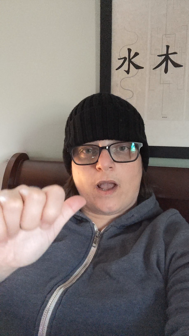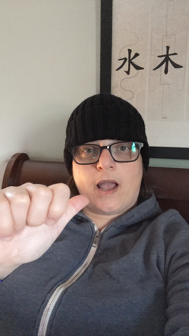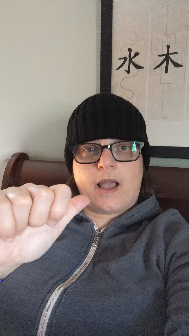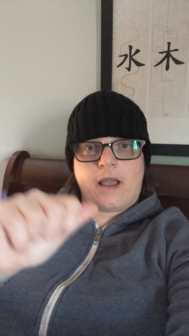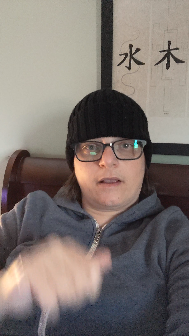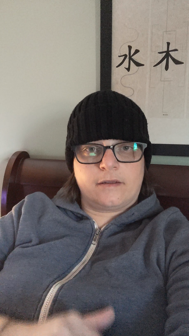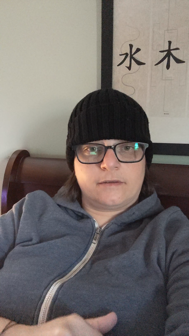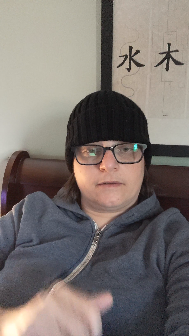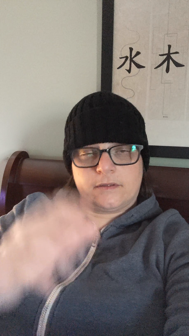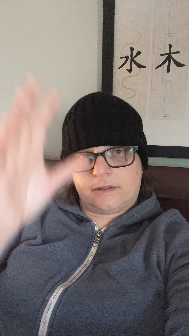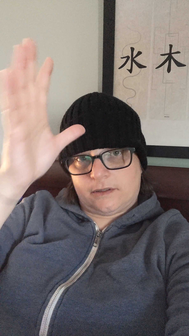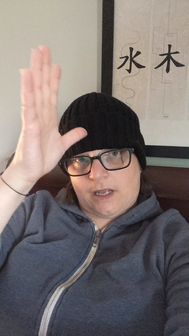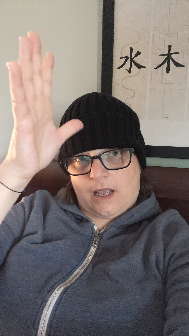daddy